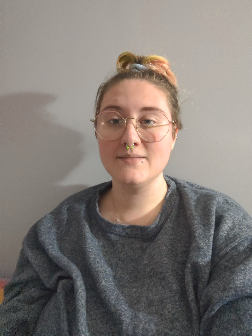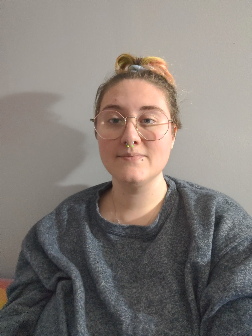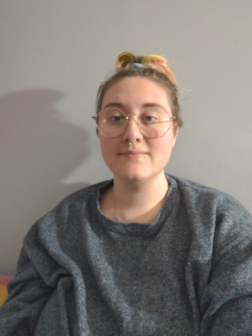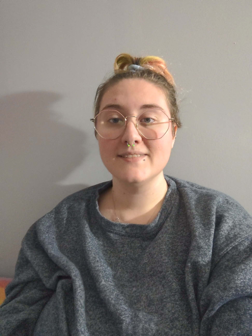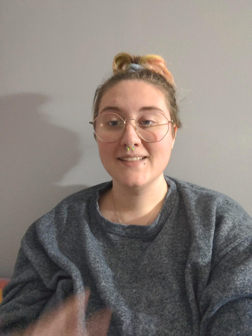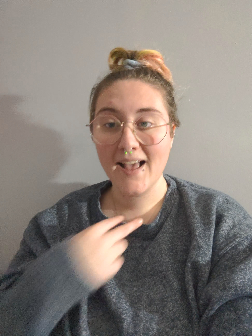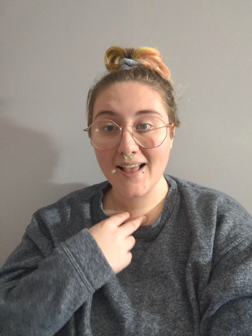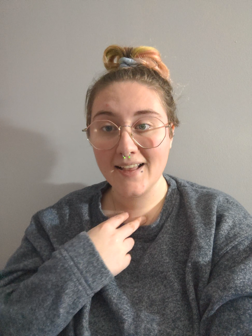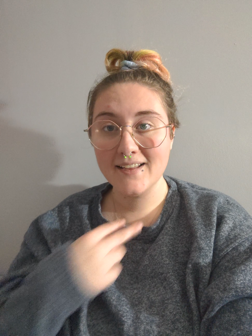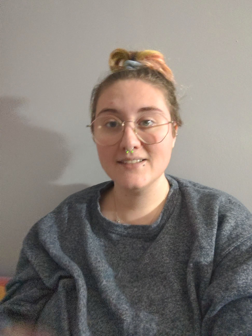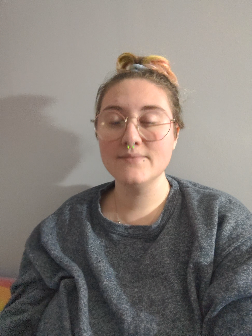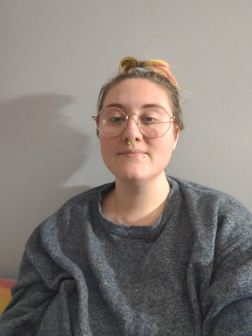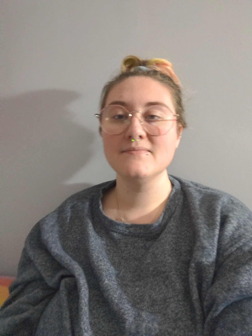stuck